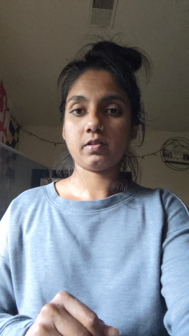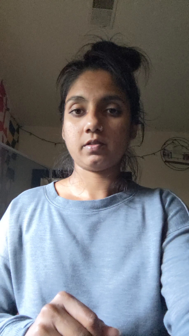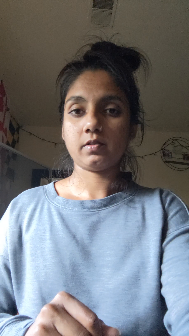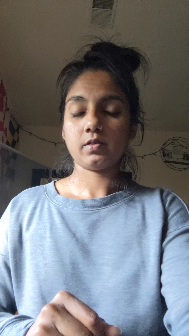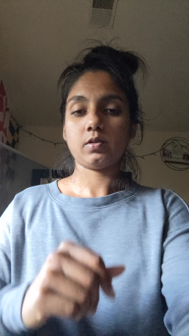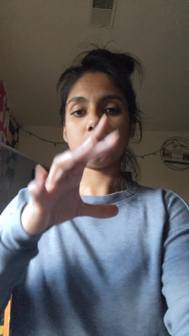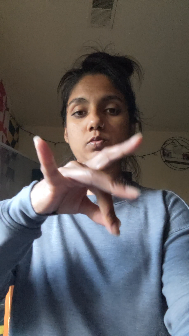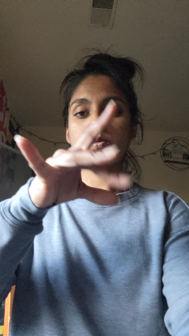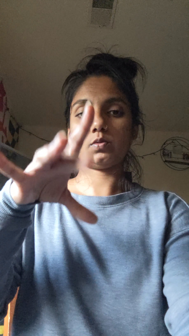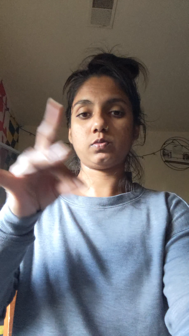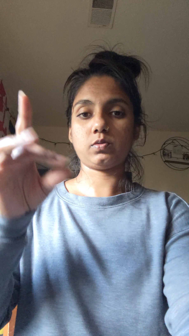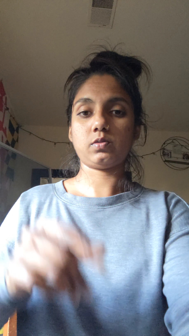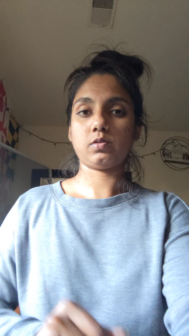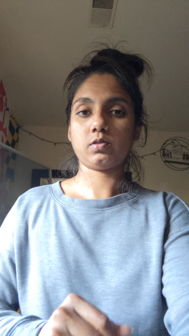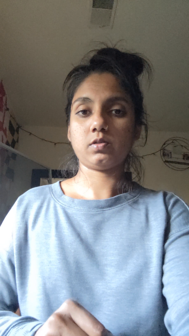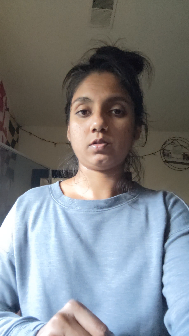choose